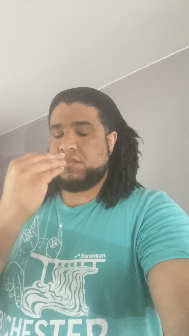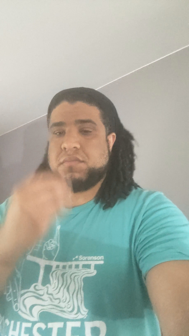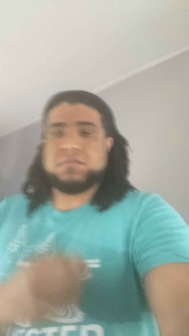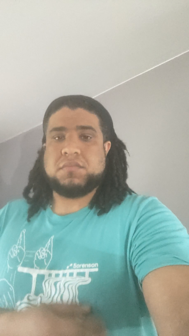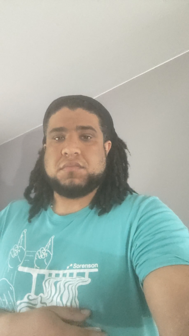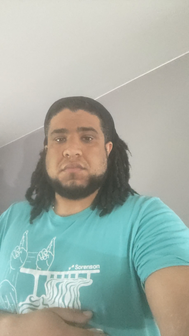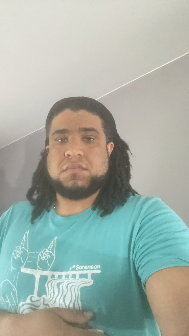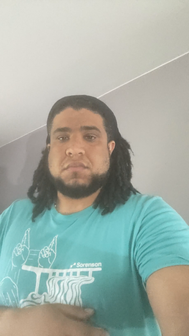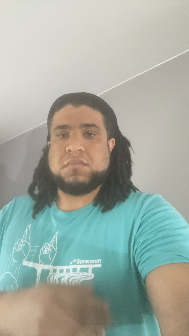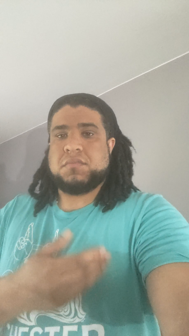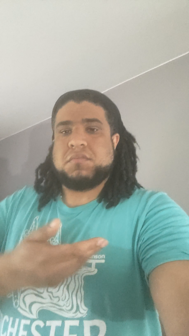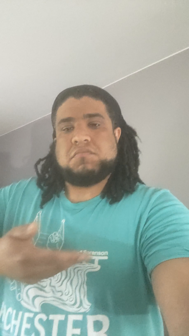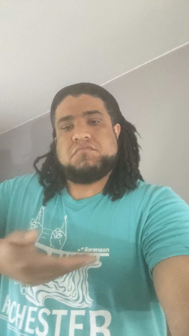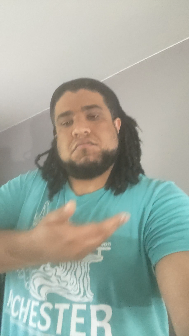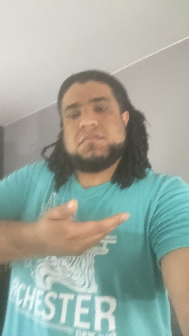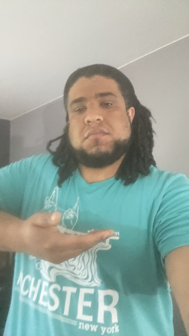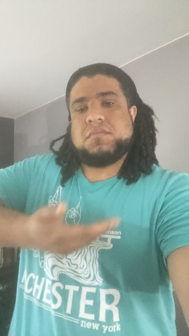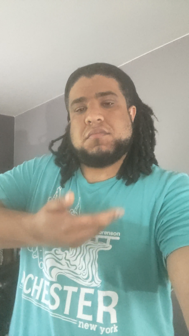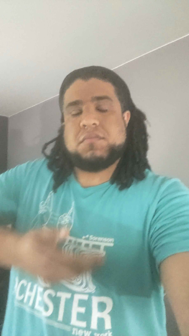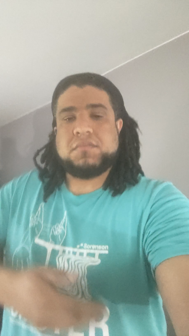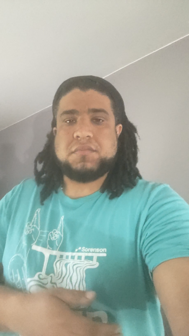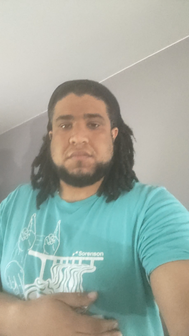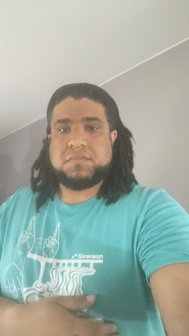baby